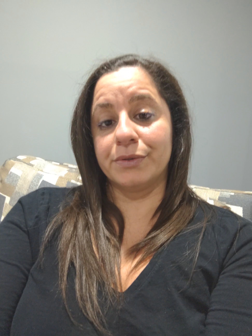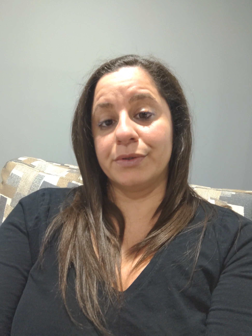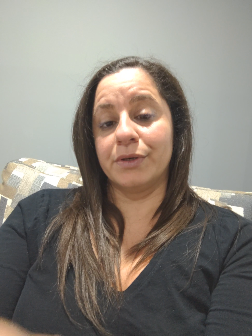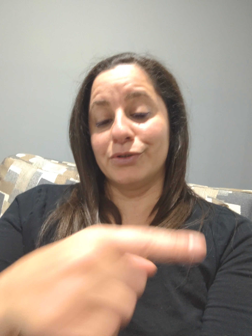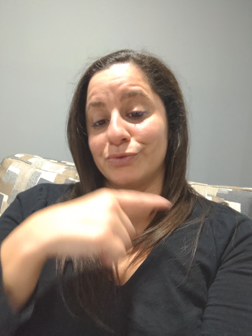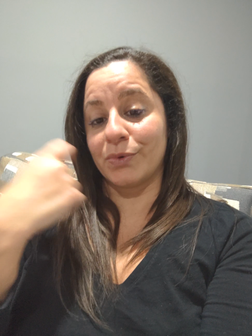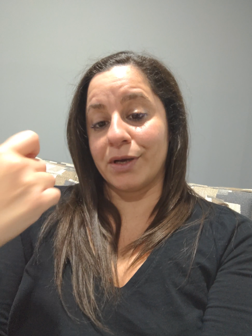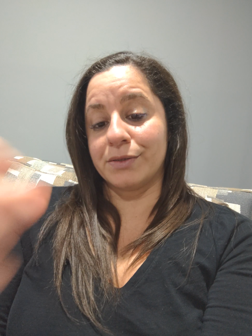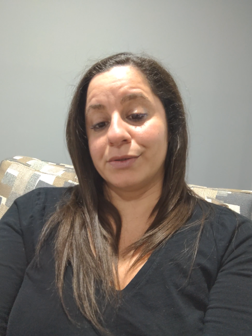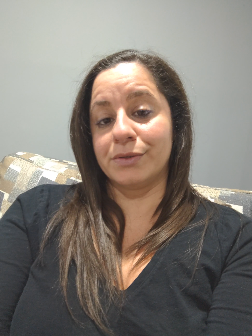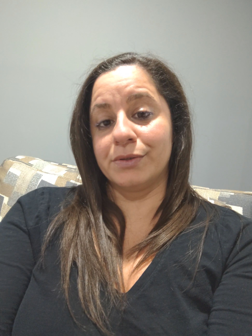dry